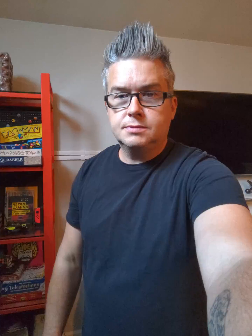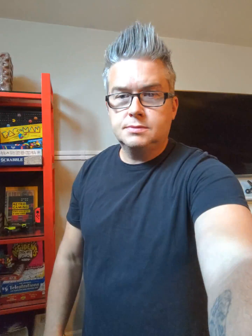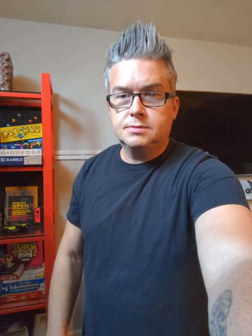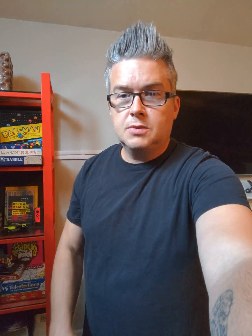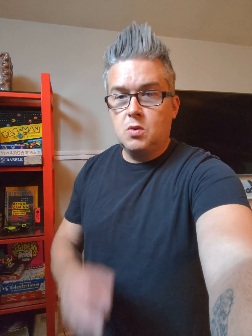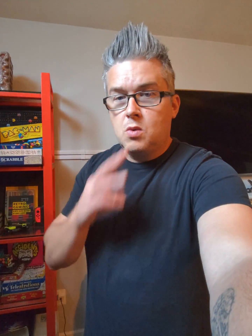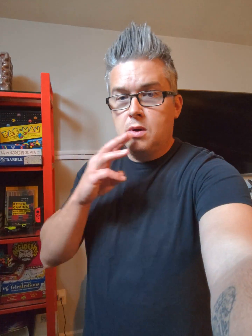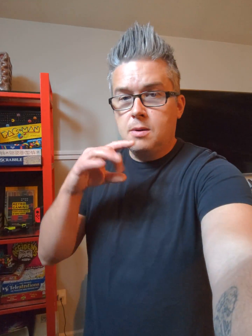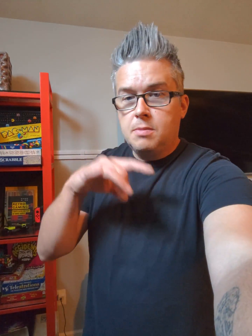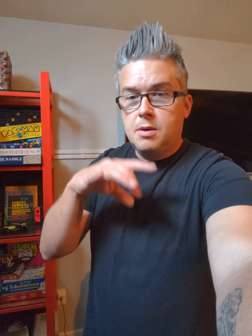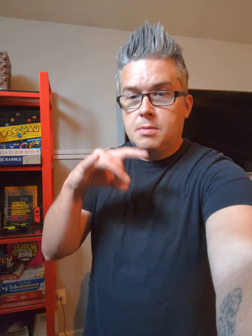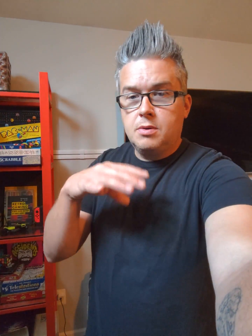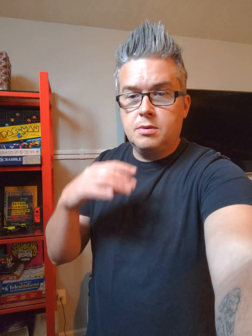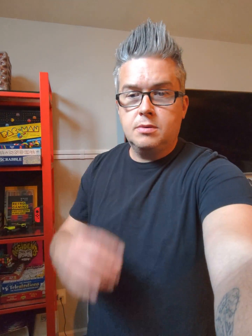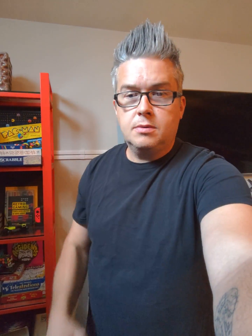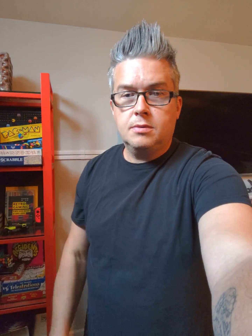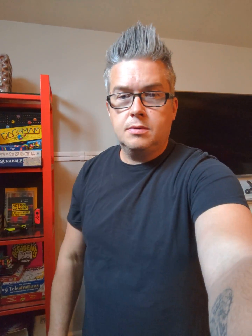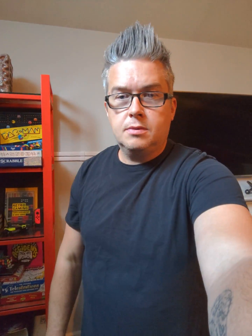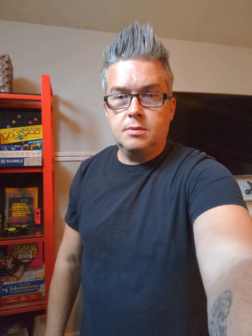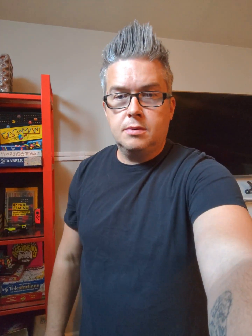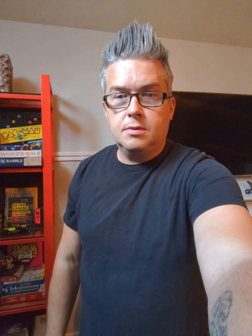melon